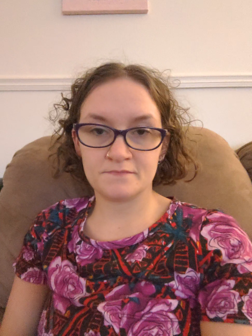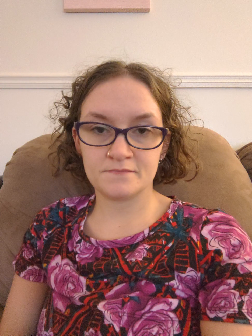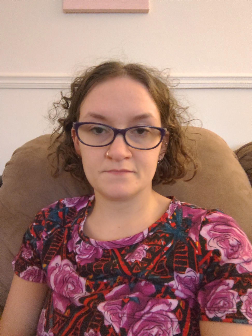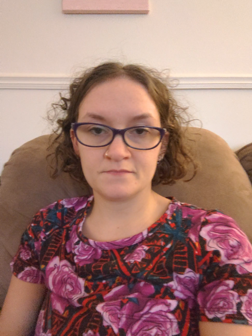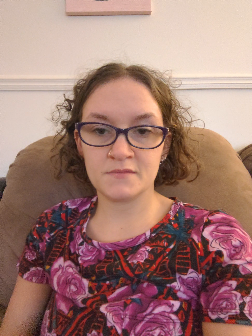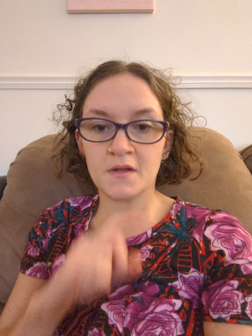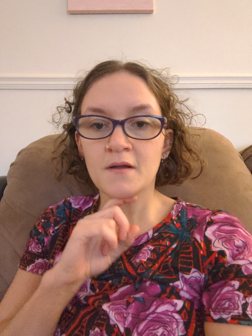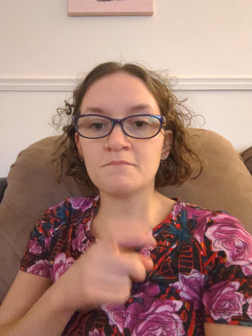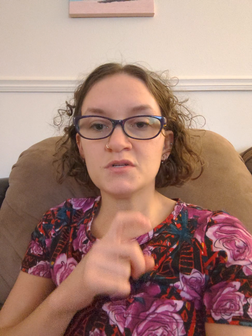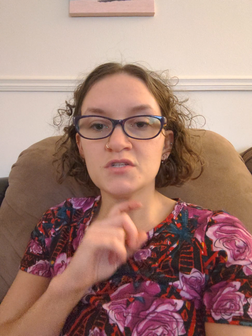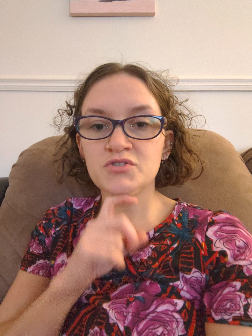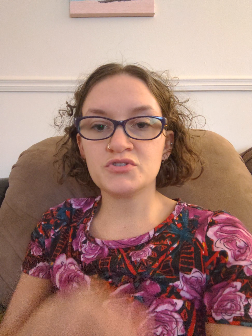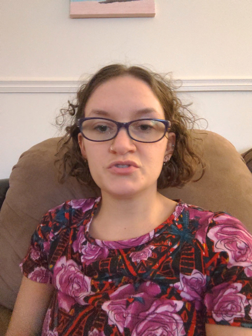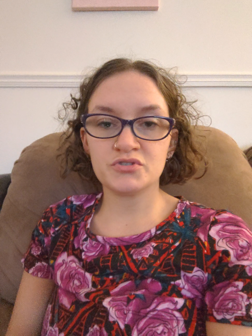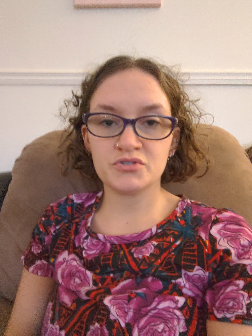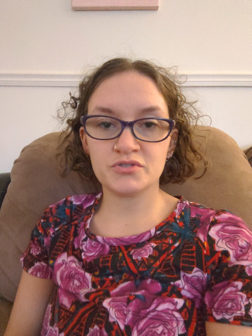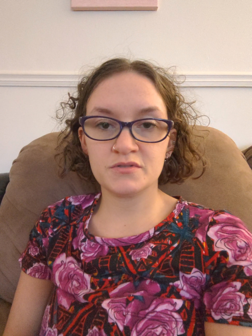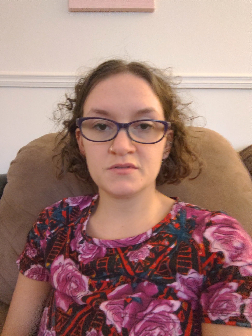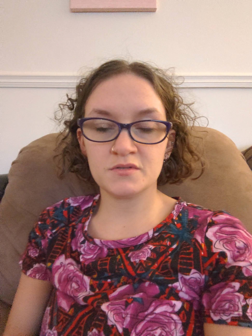garbage